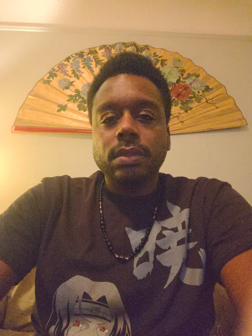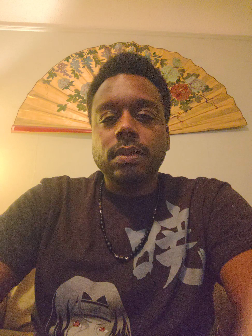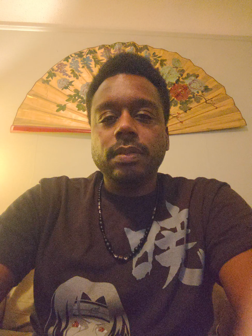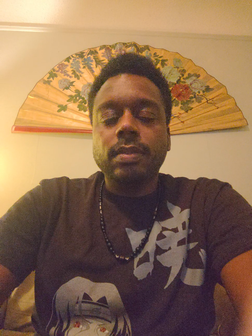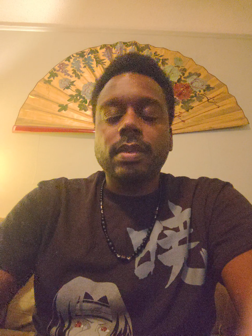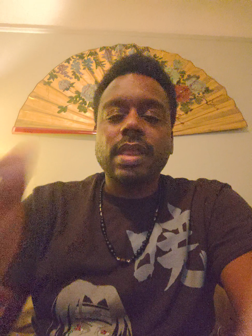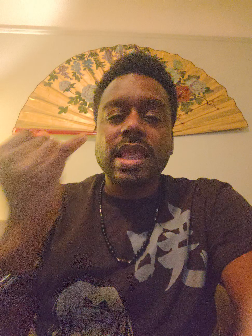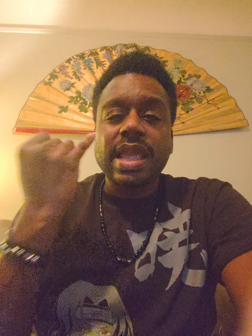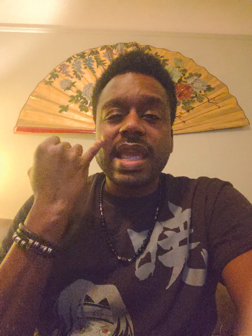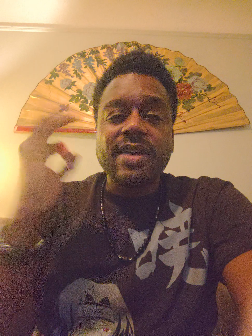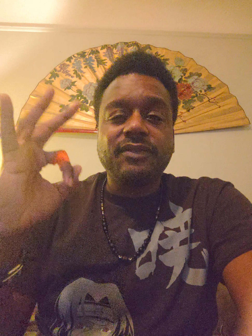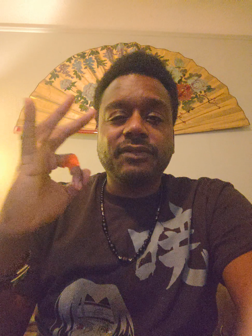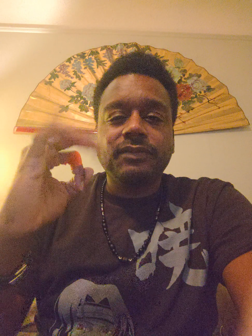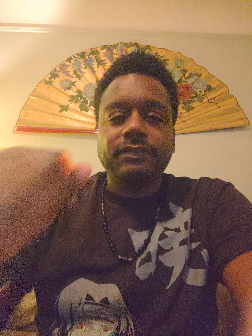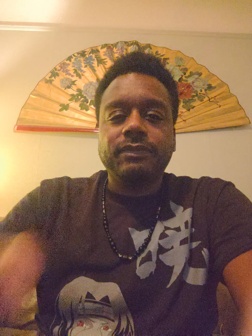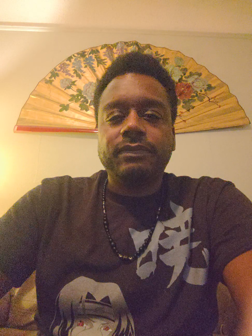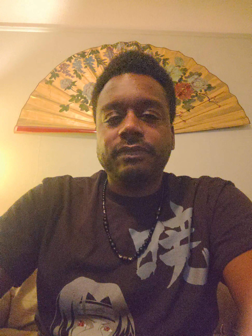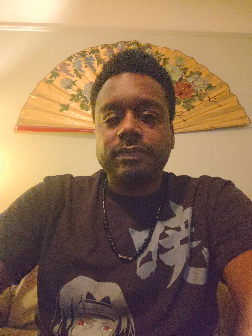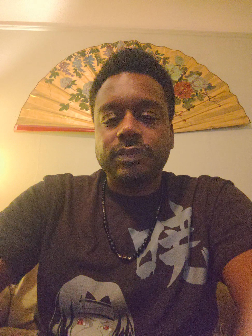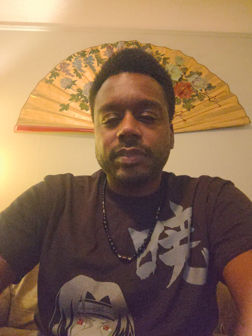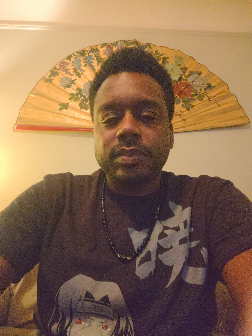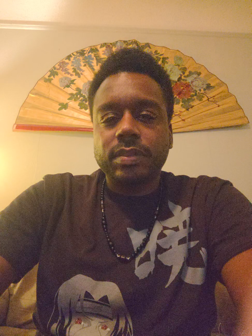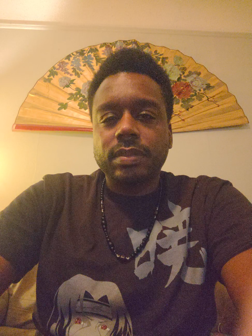if